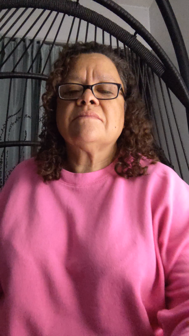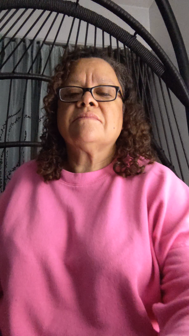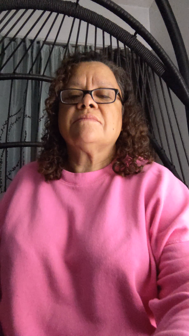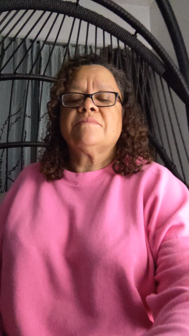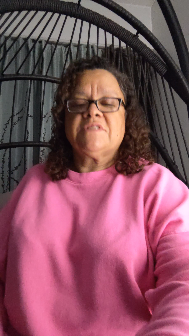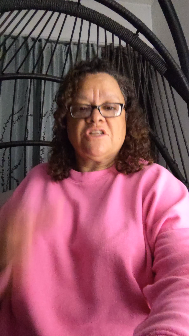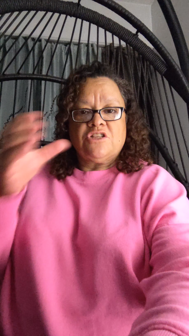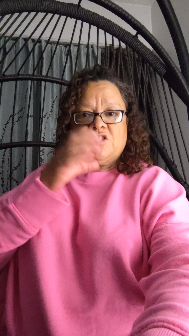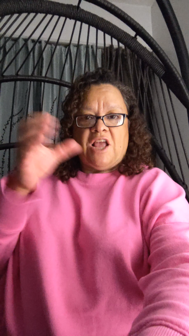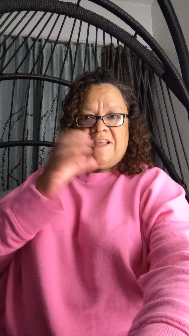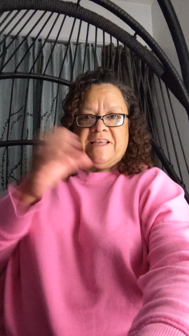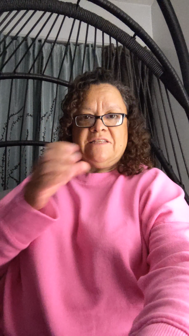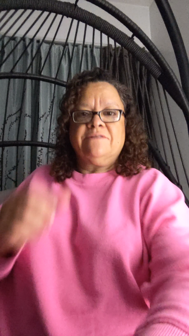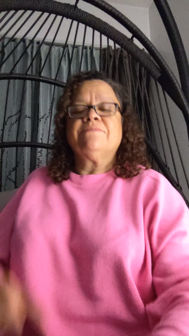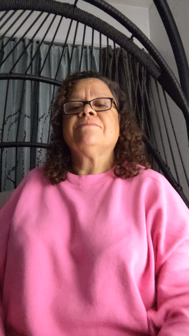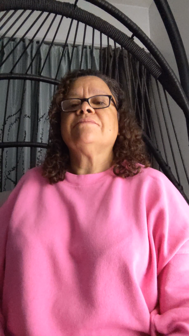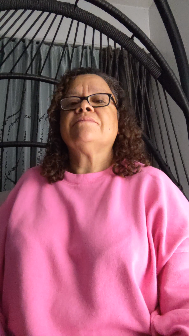shake